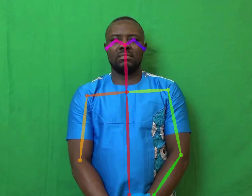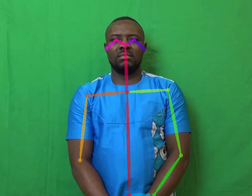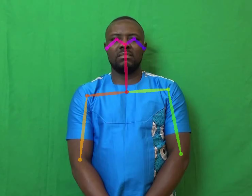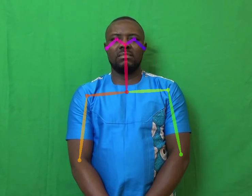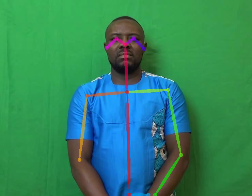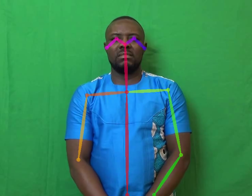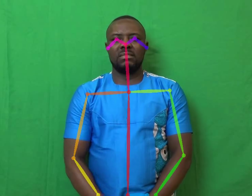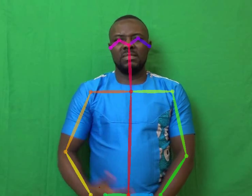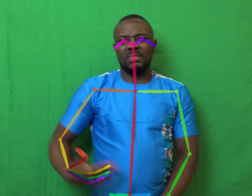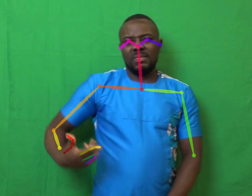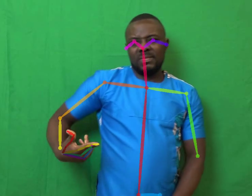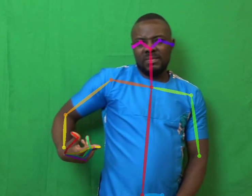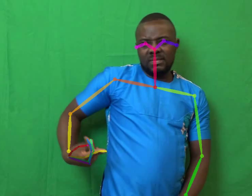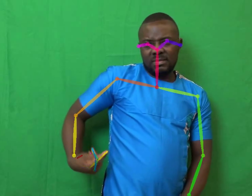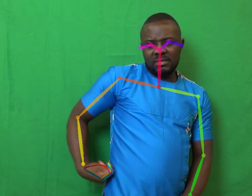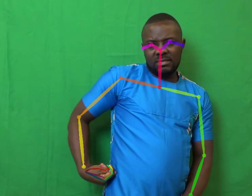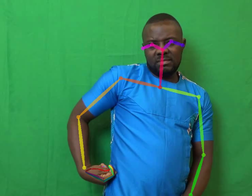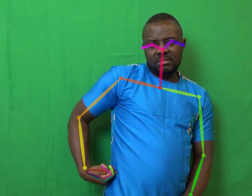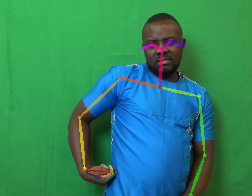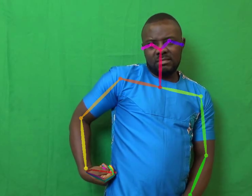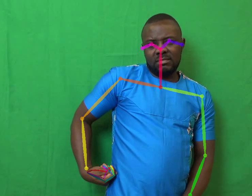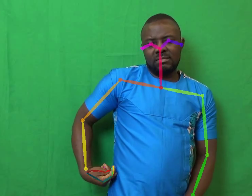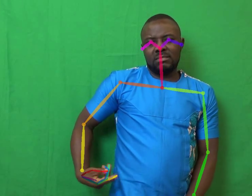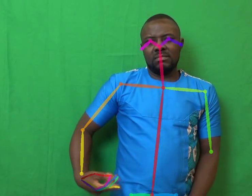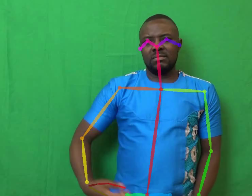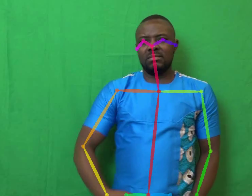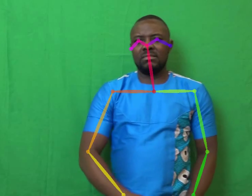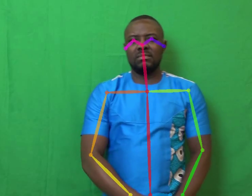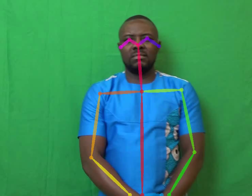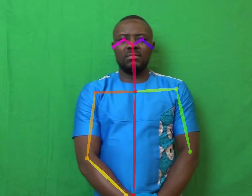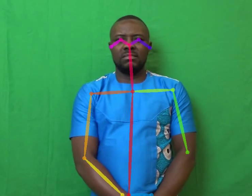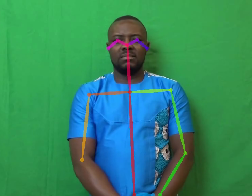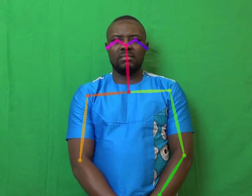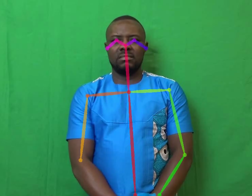injection